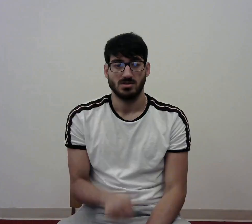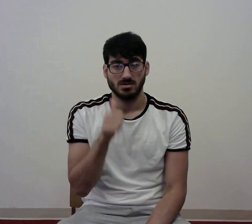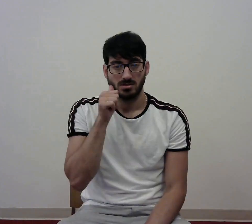sabah